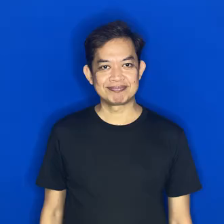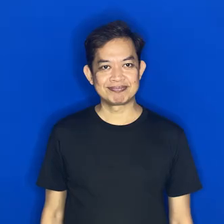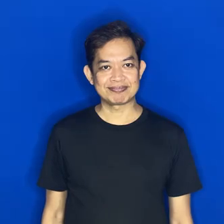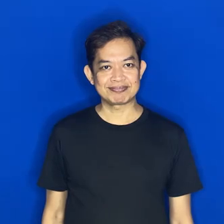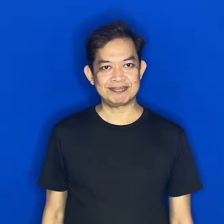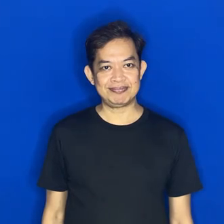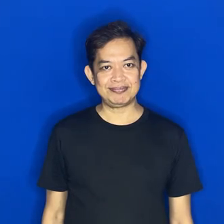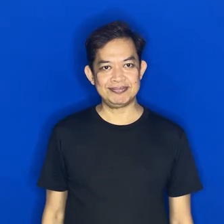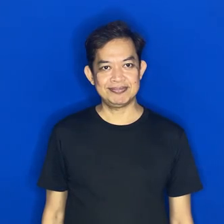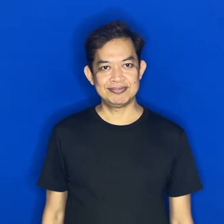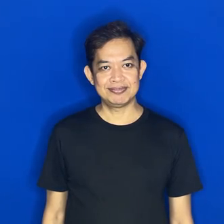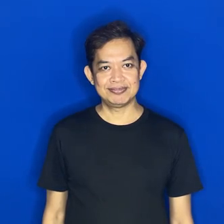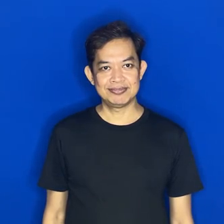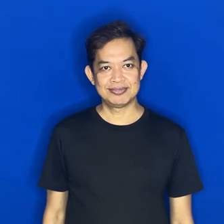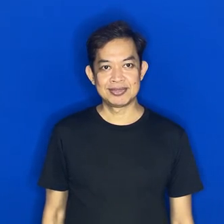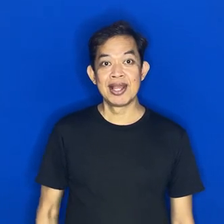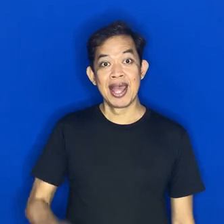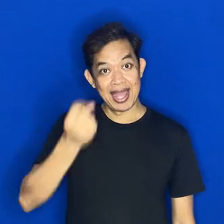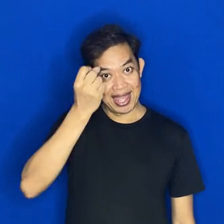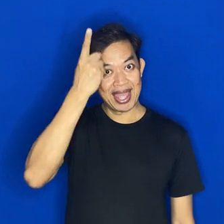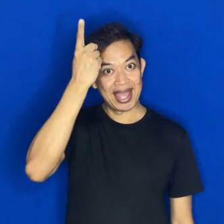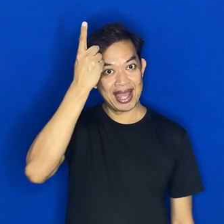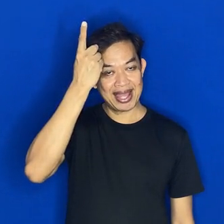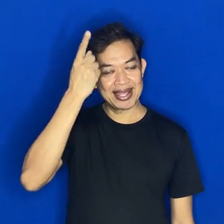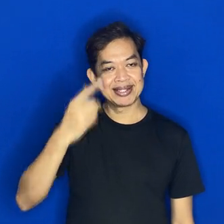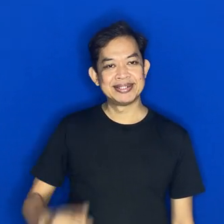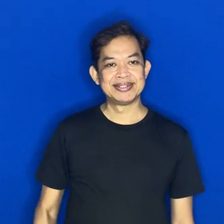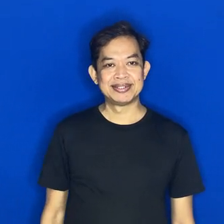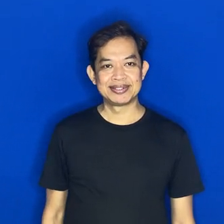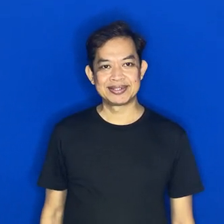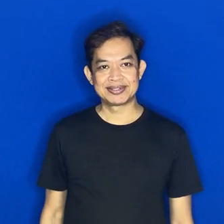understand